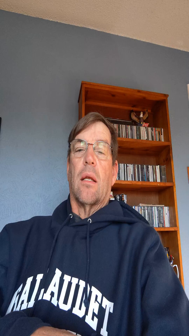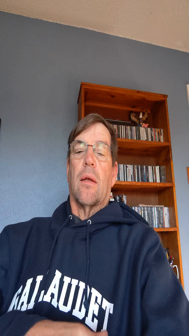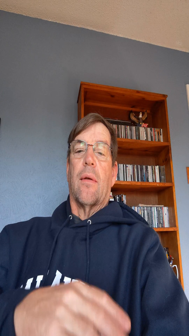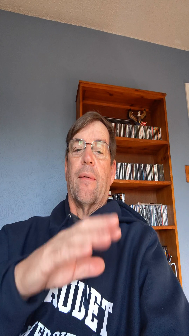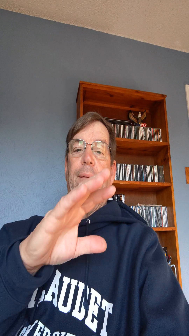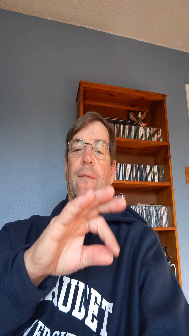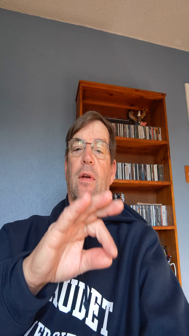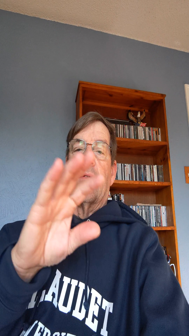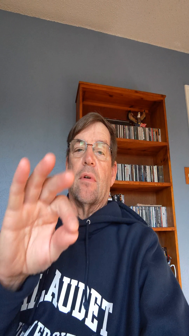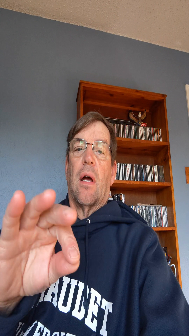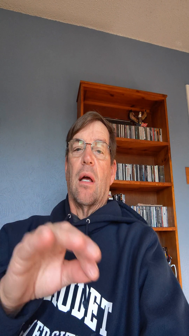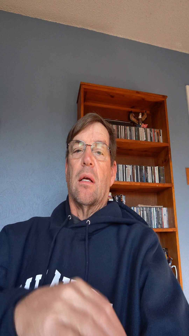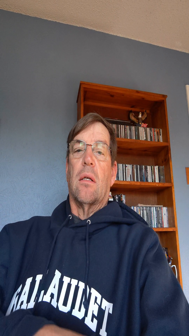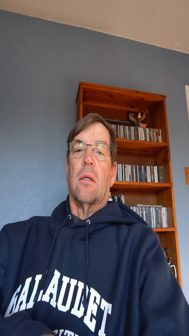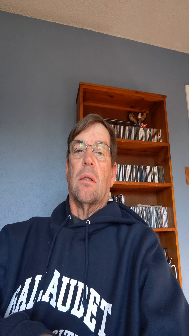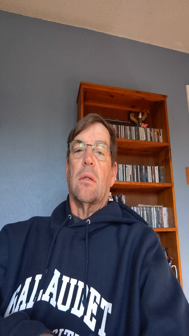french fries